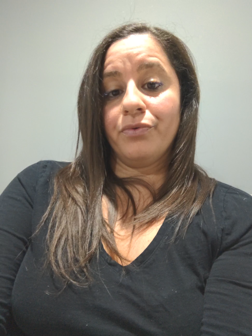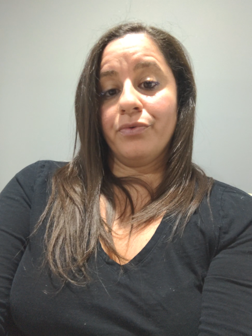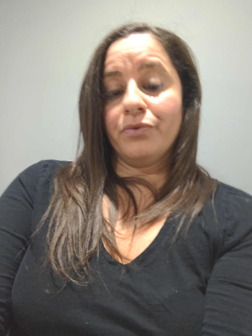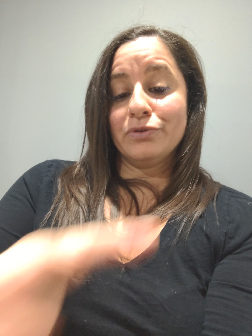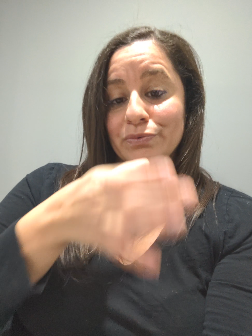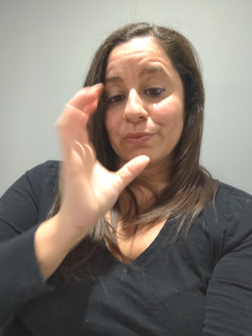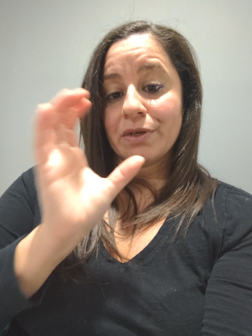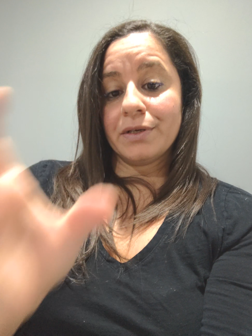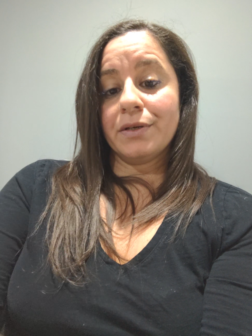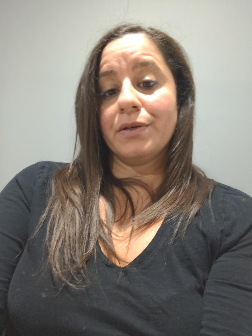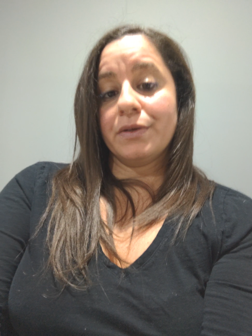drink